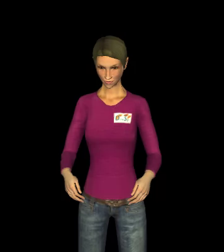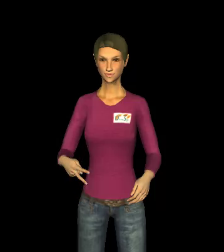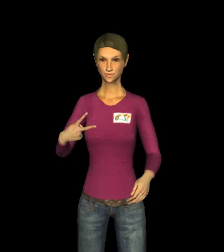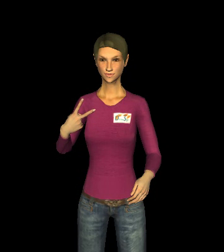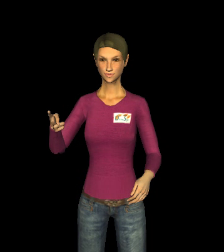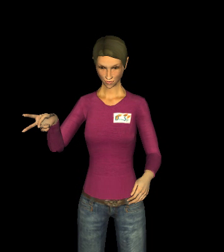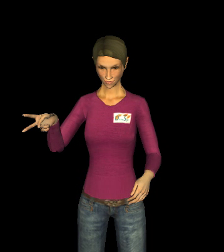ينتمي إلى